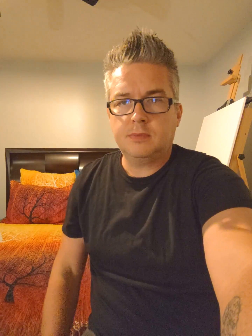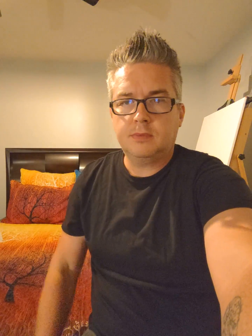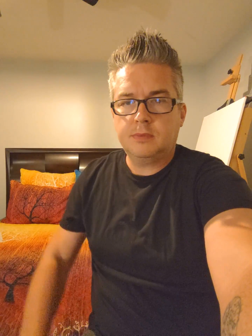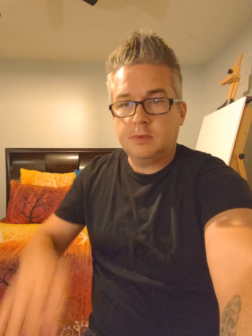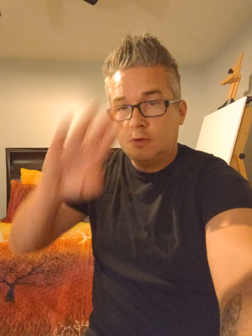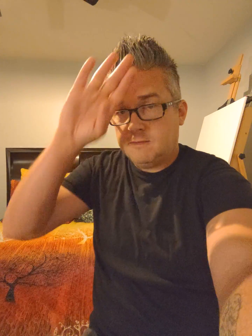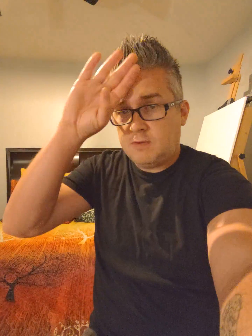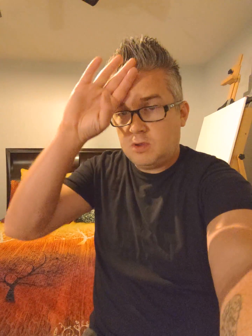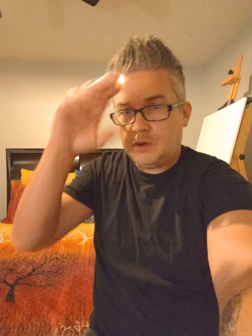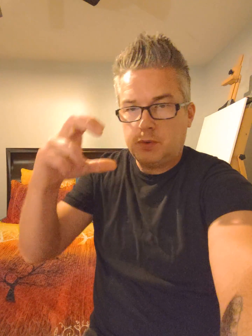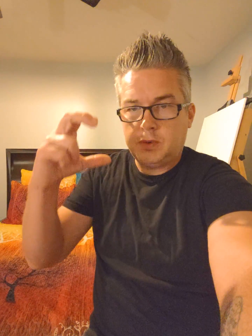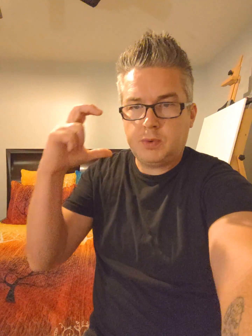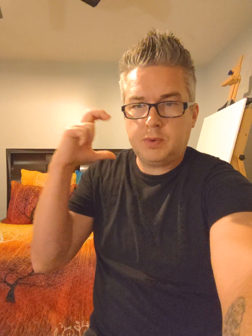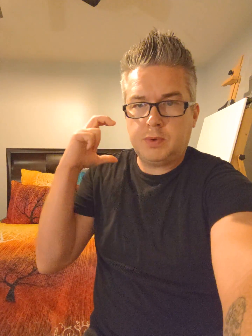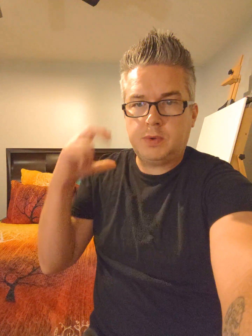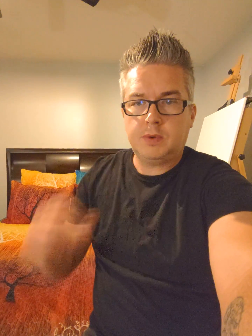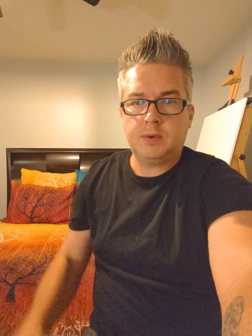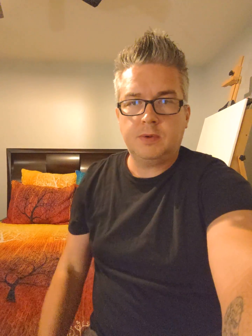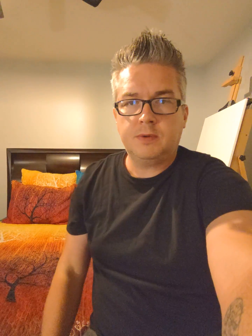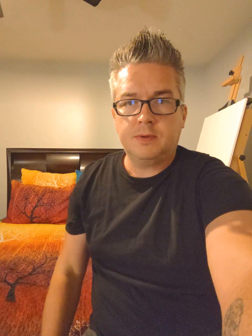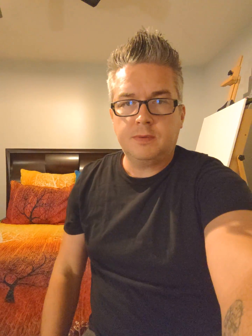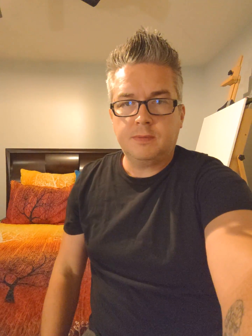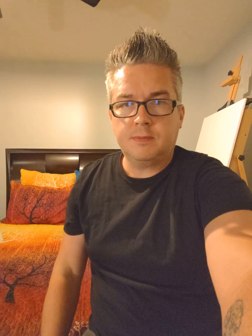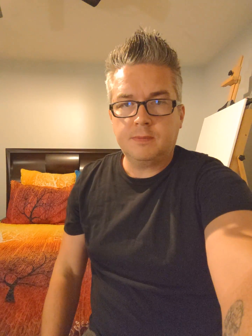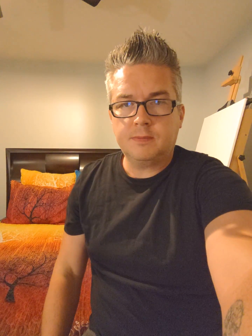fire truck